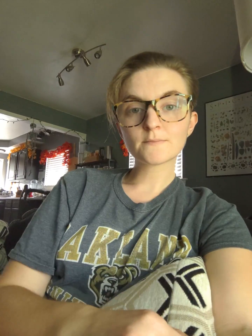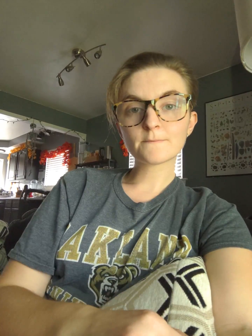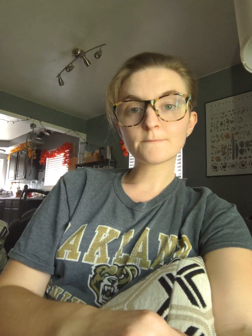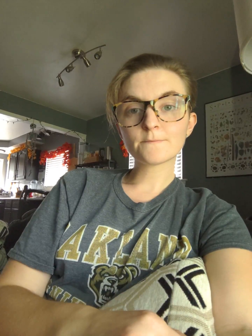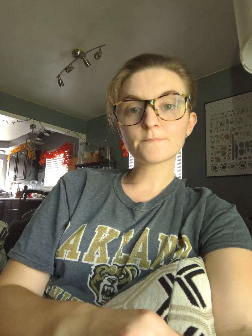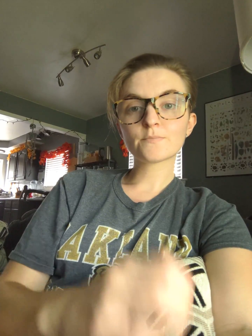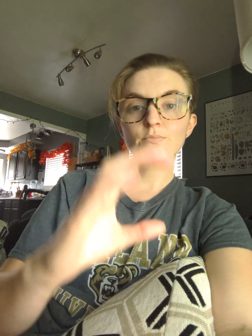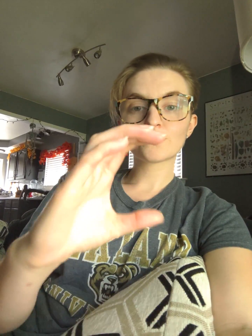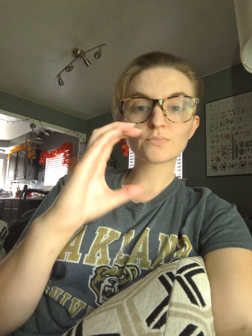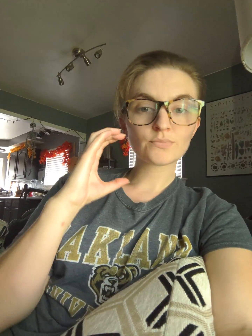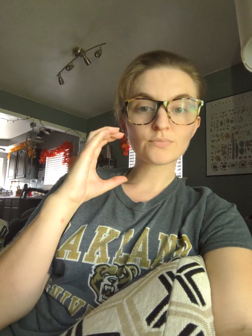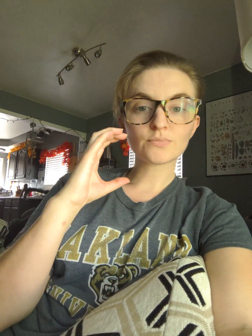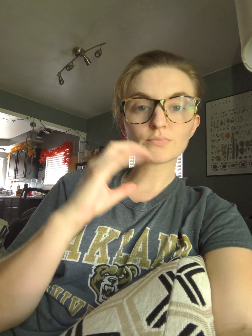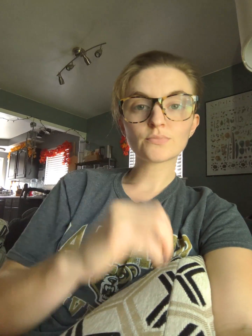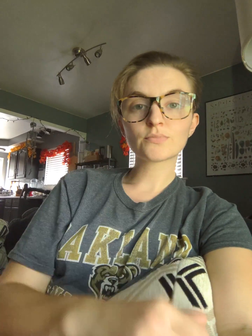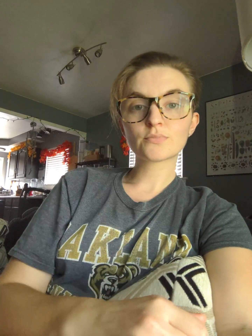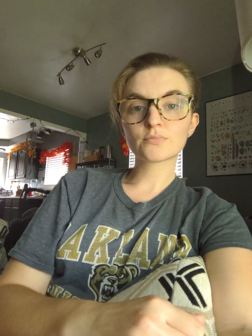bus